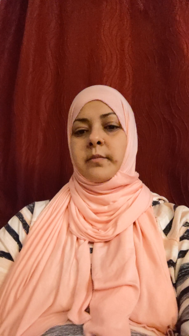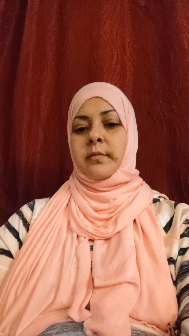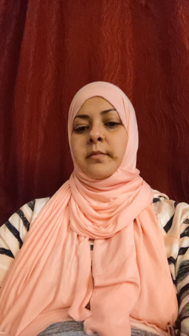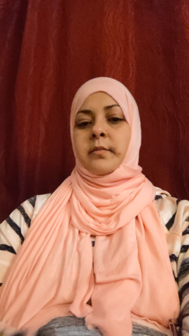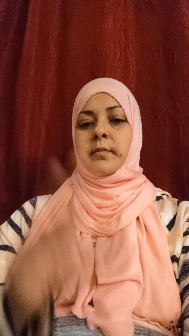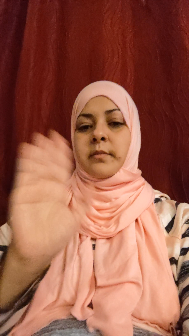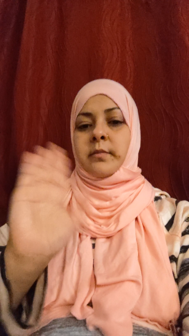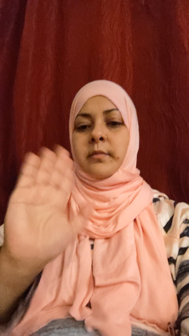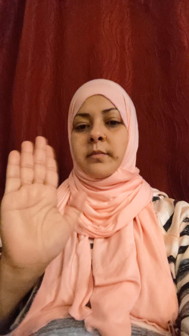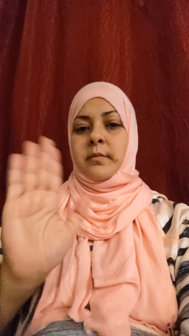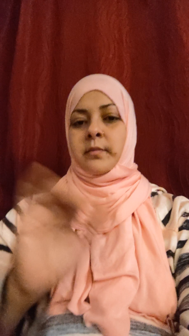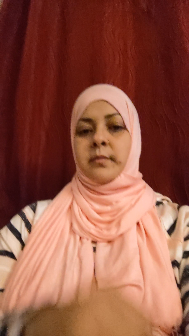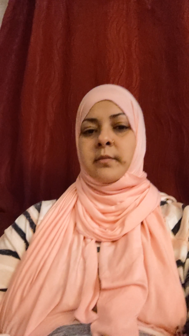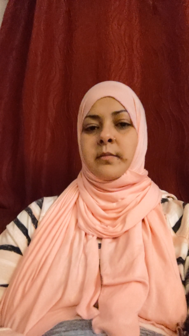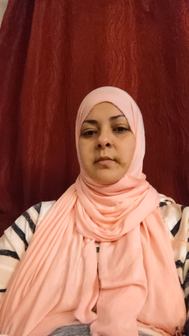hi